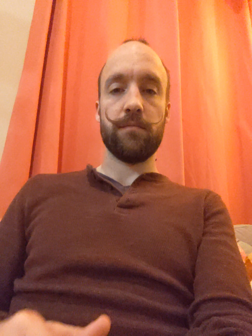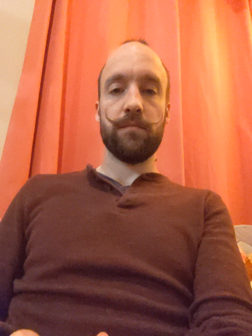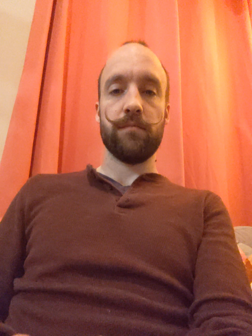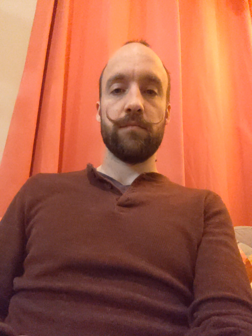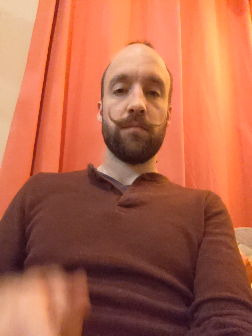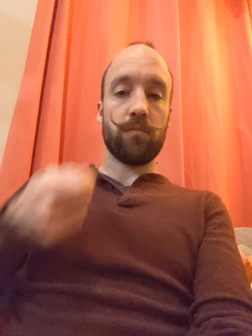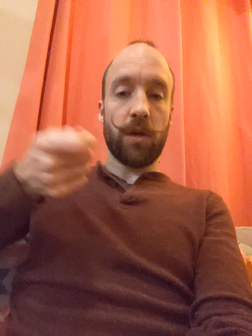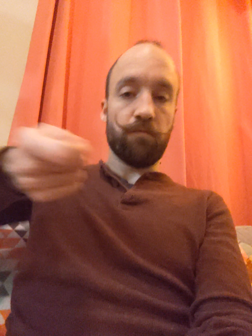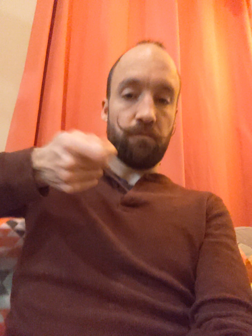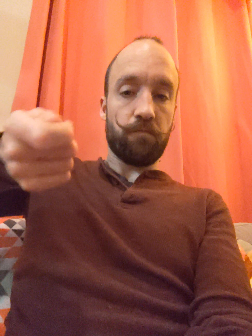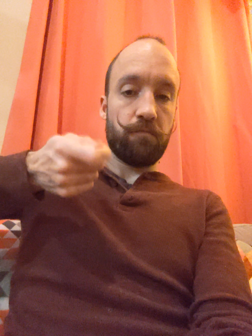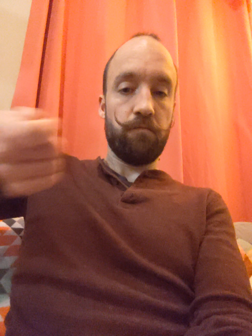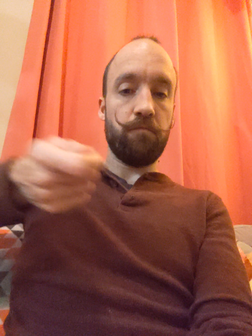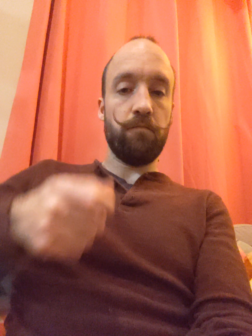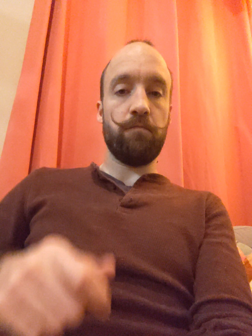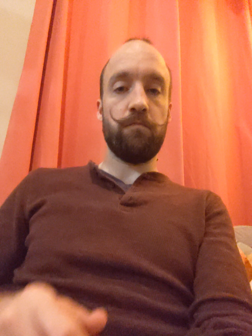vacuum